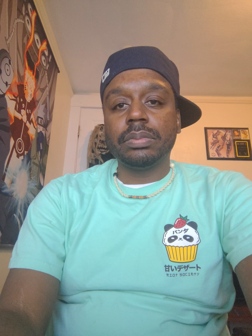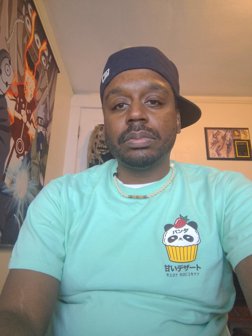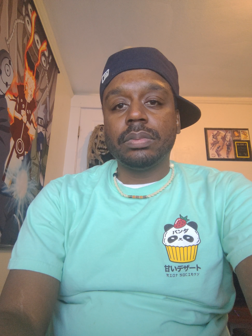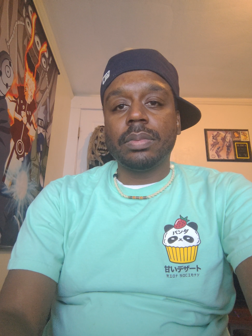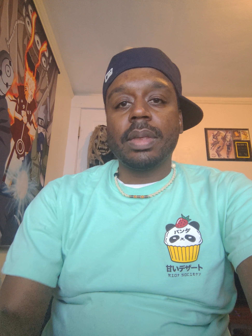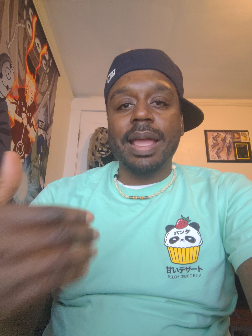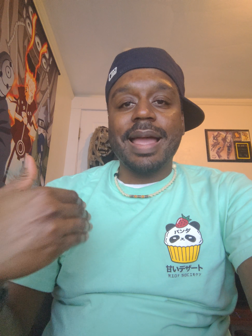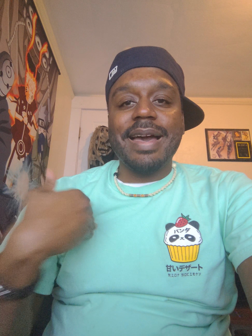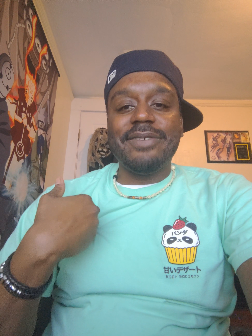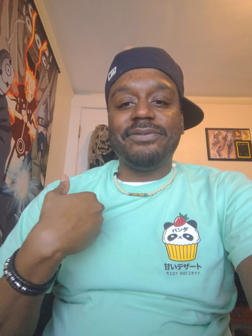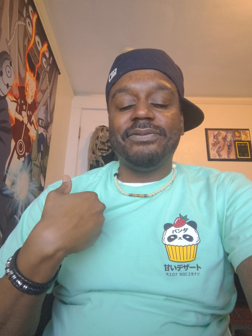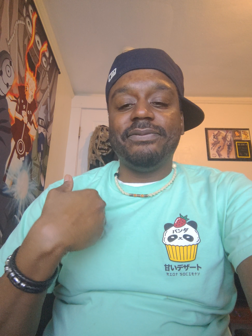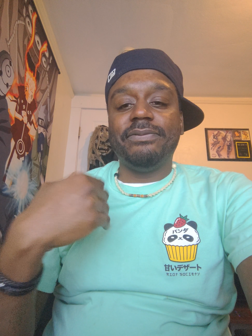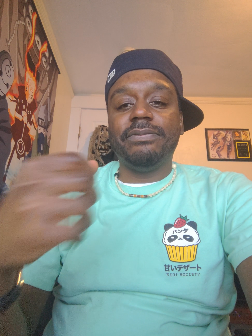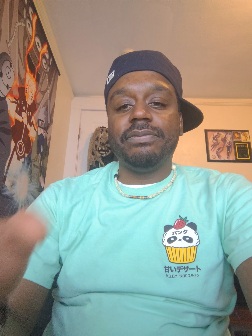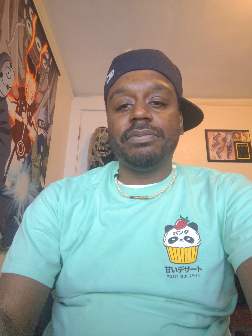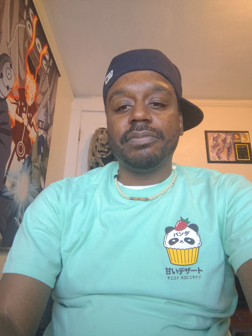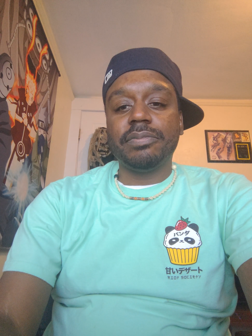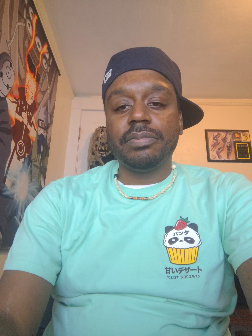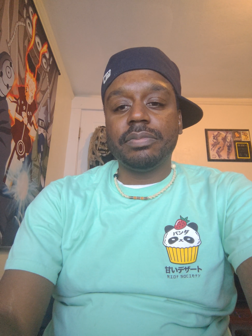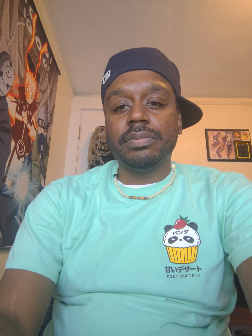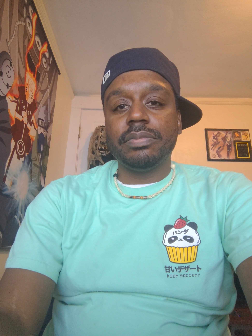have